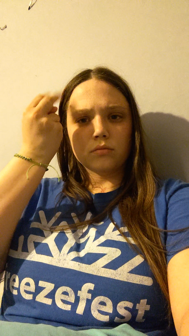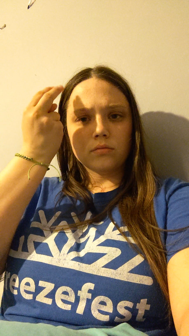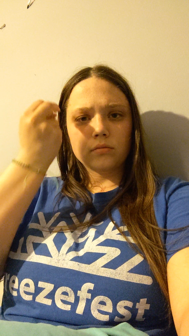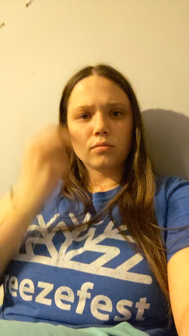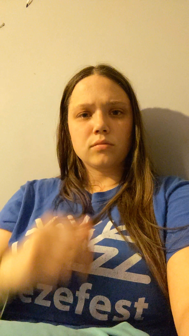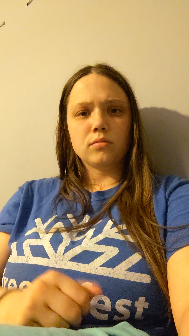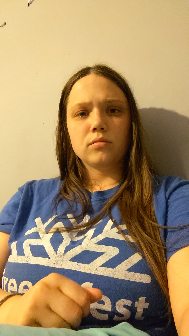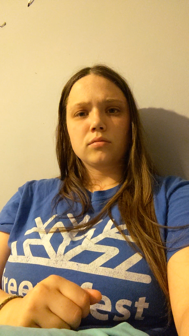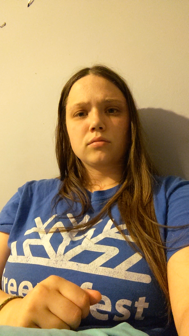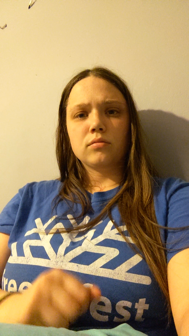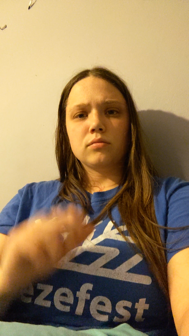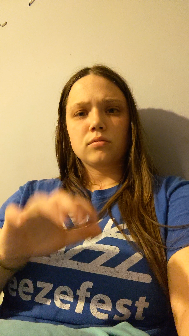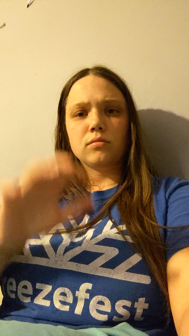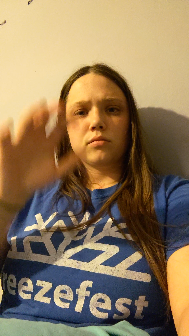climb